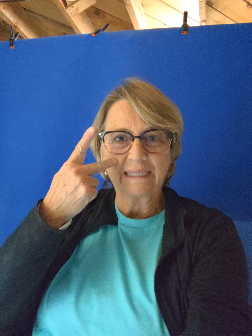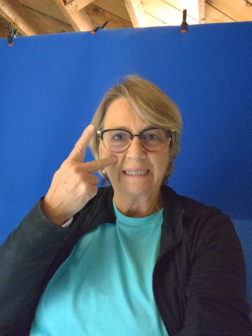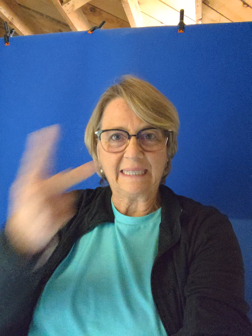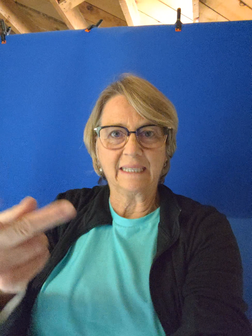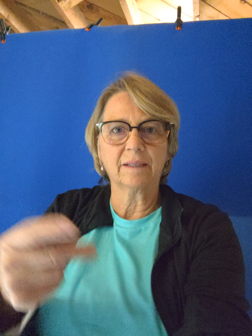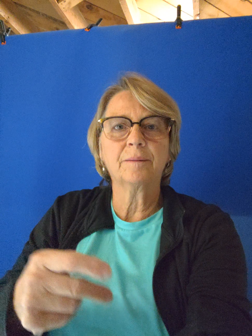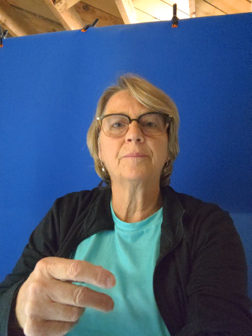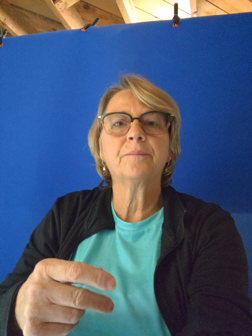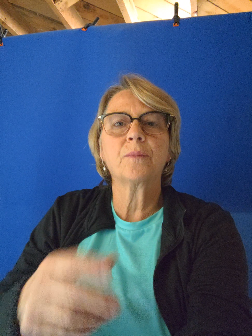see